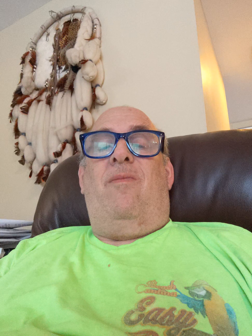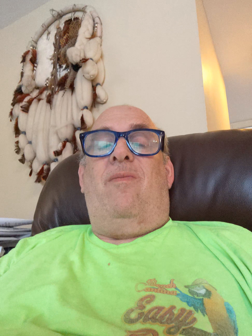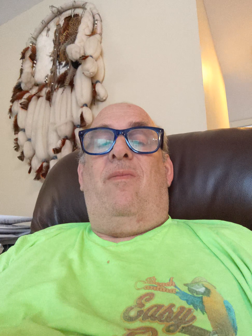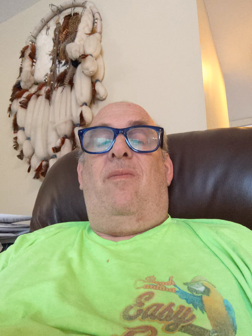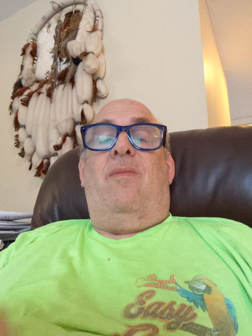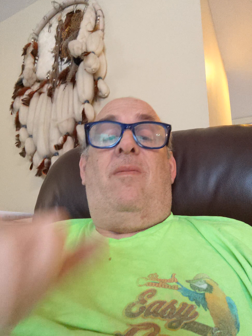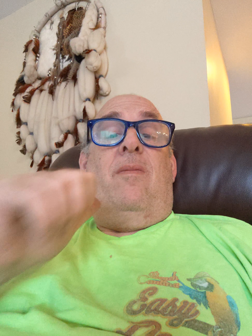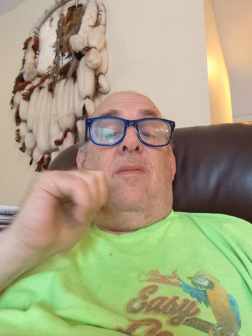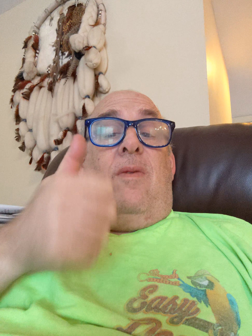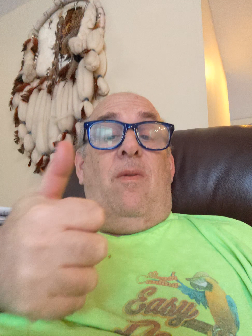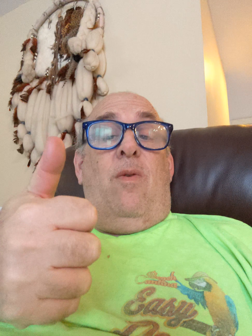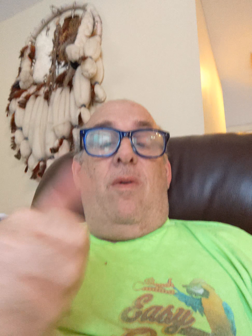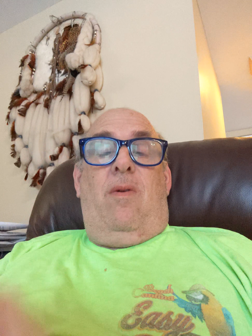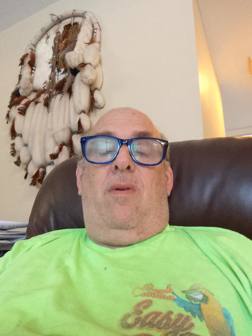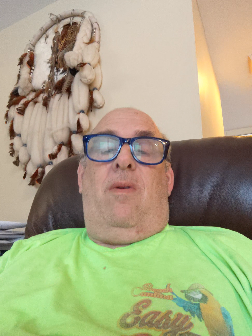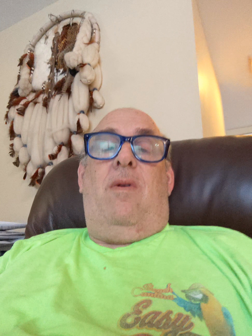tomorrow